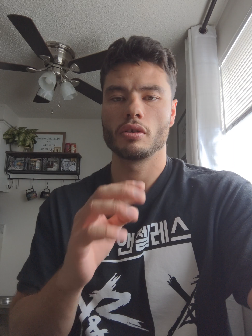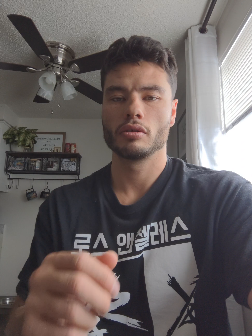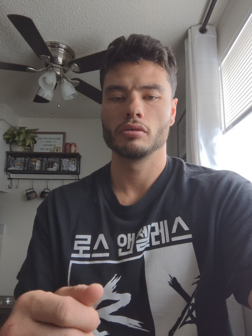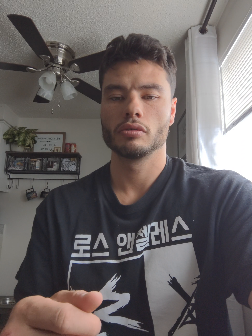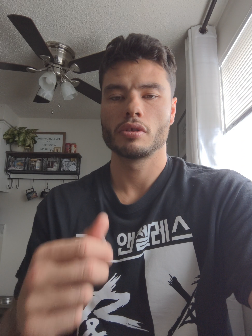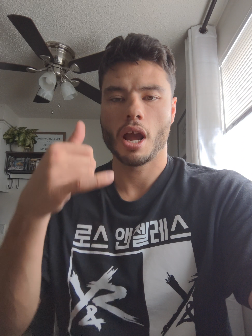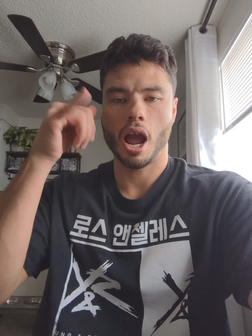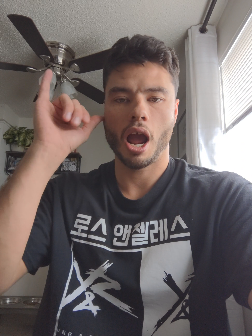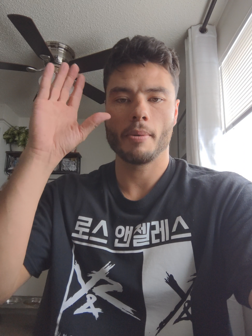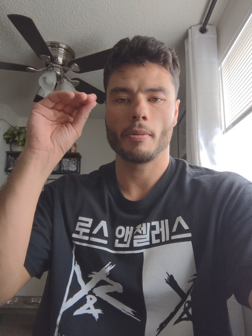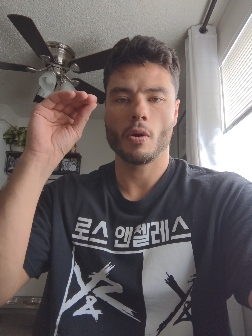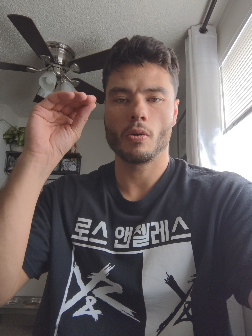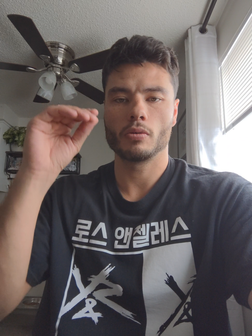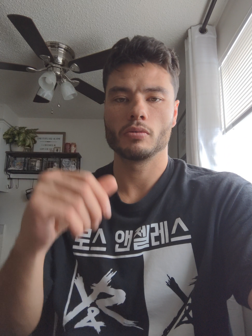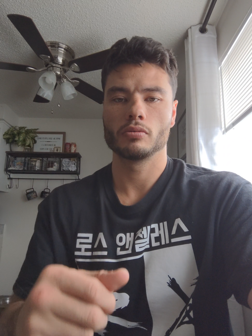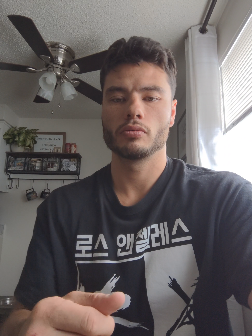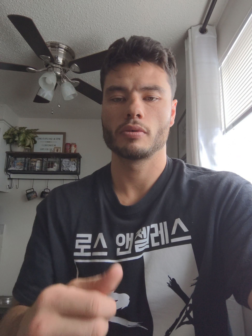cowboy